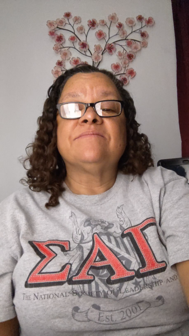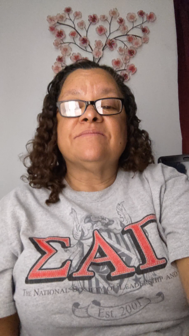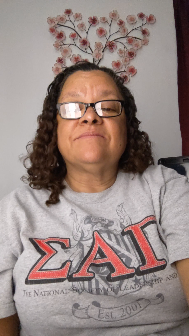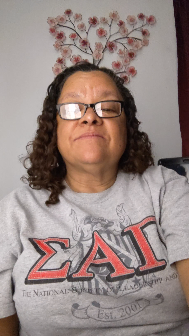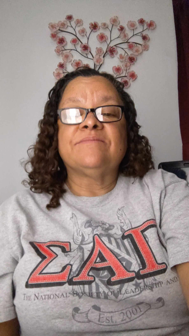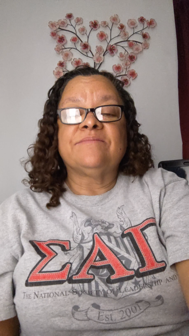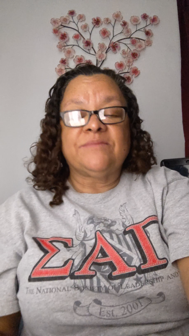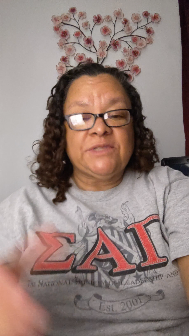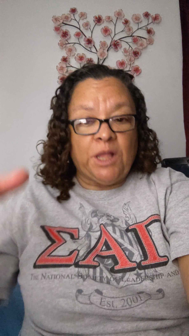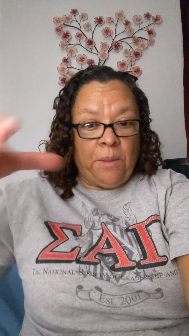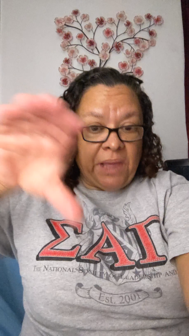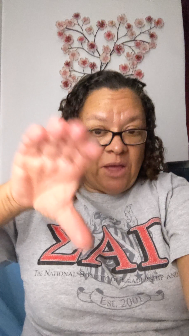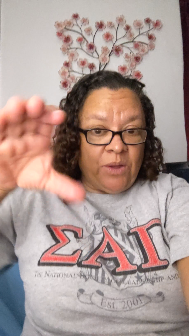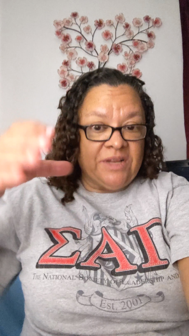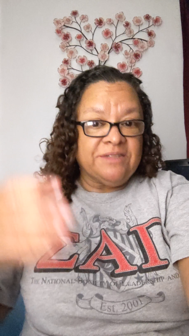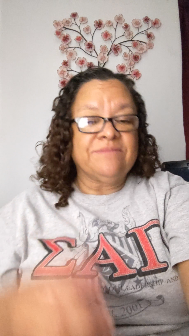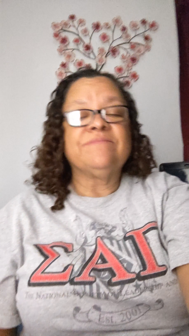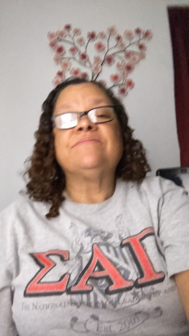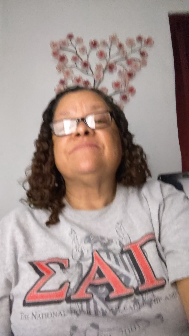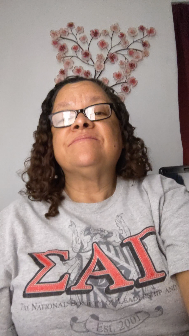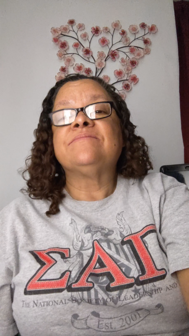pour